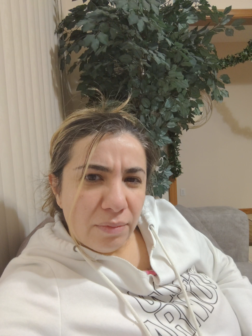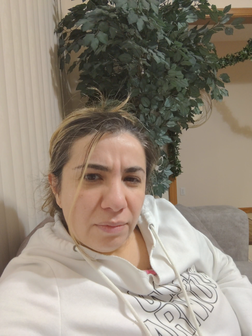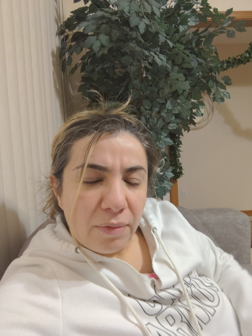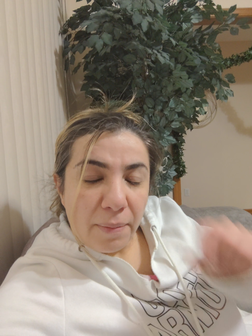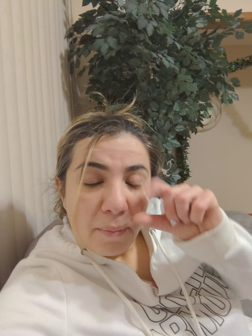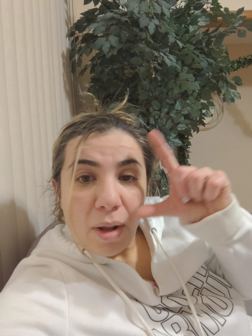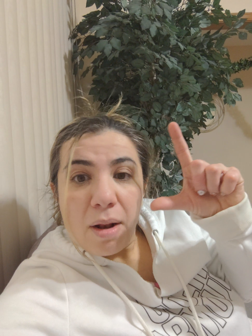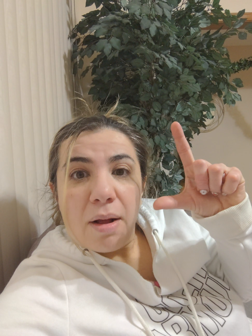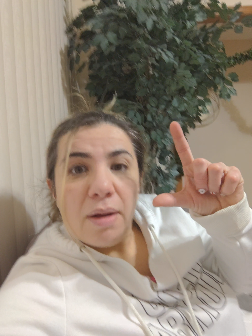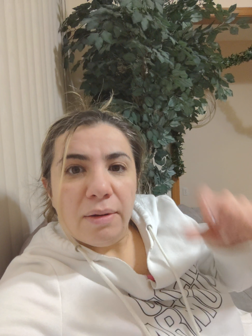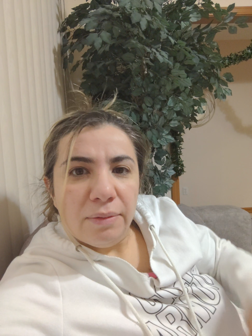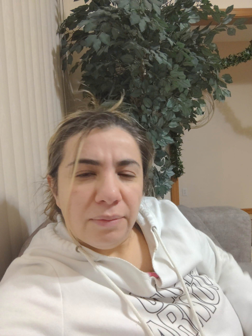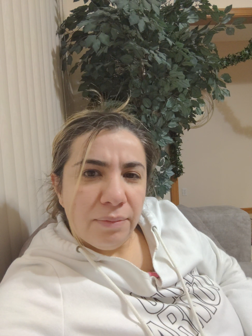wake